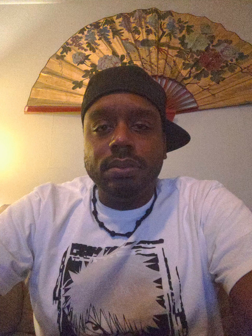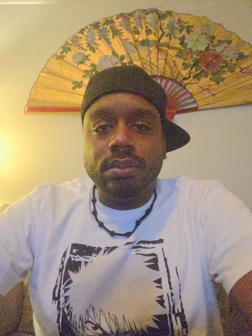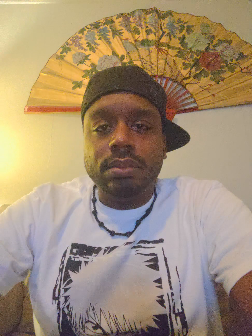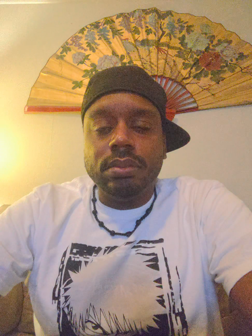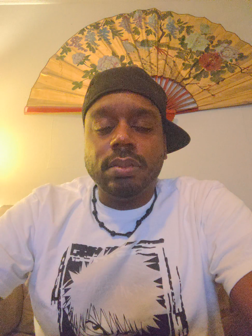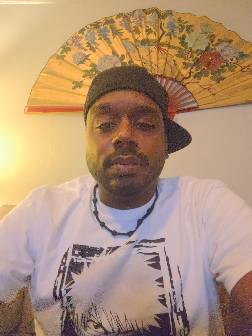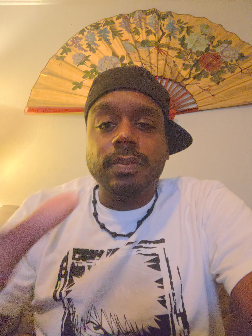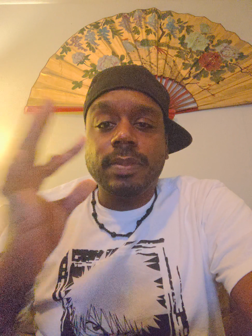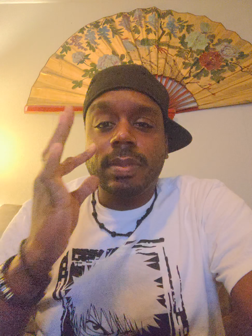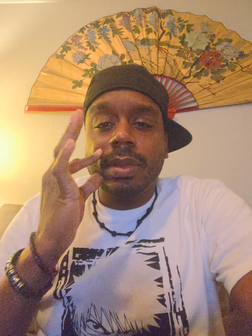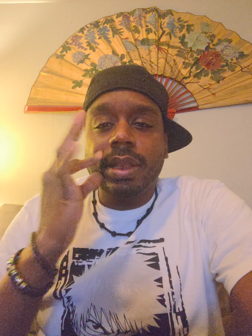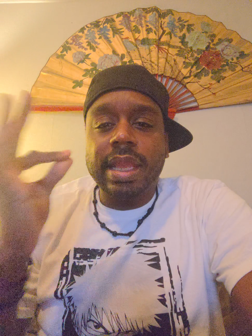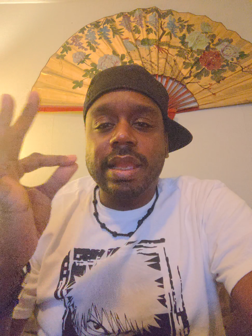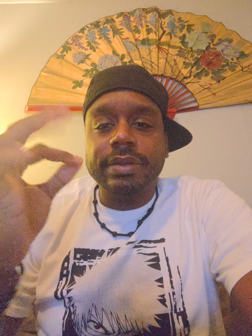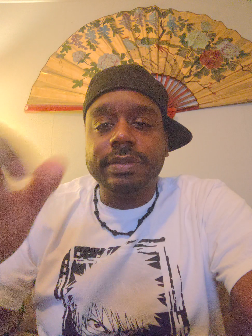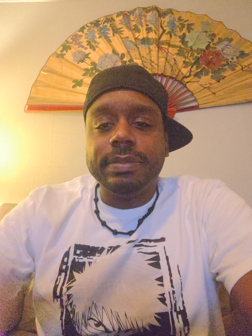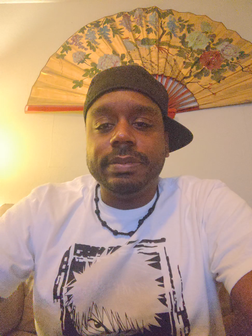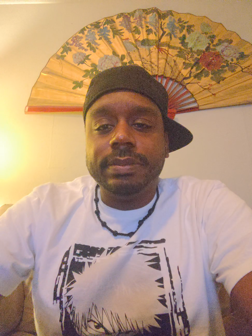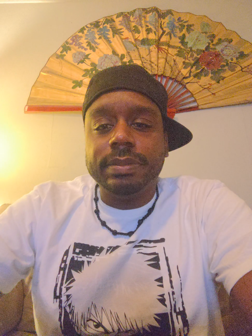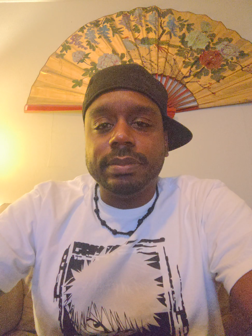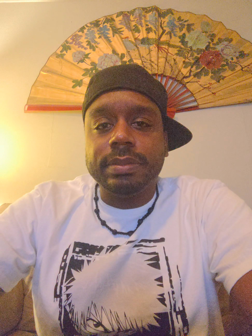cat